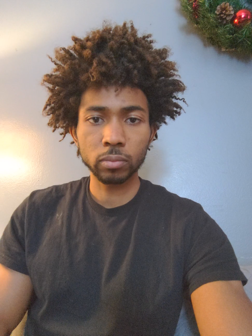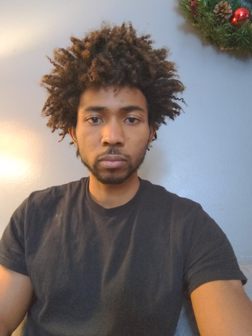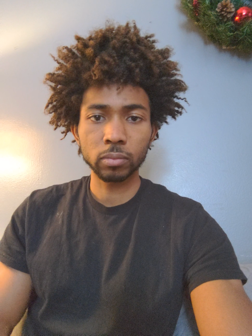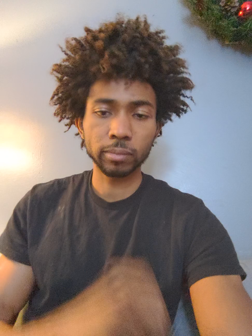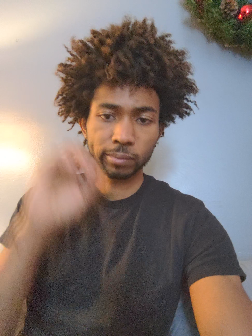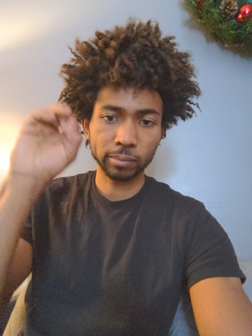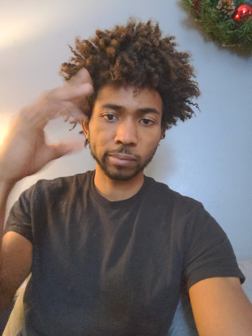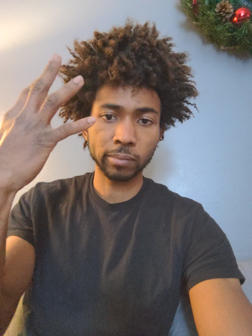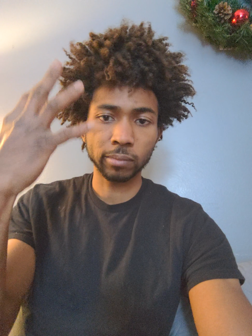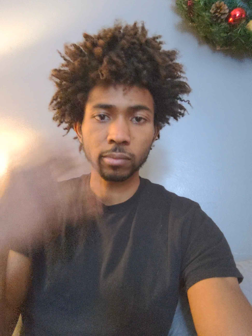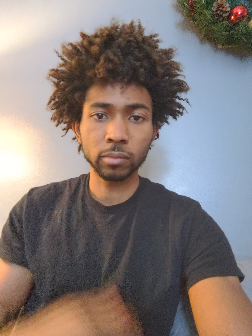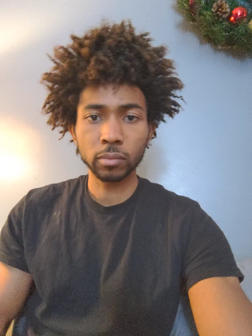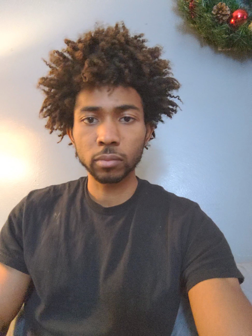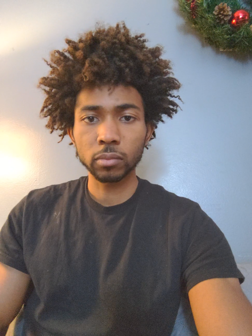sun